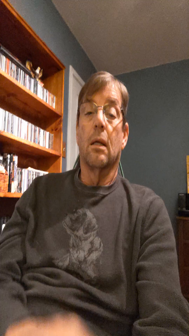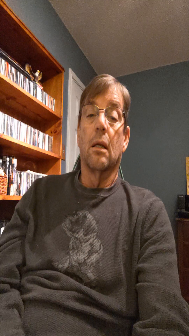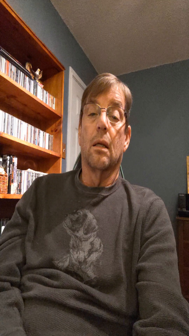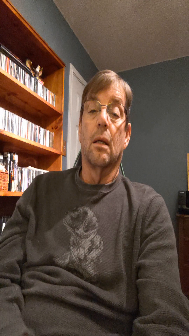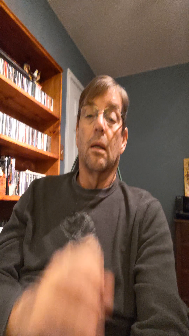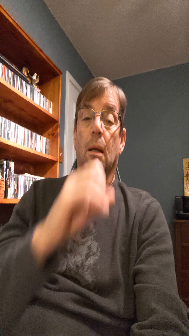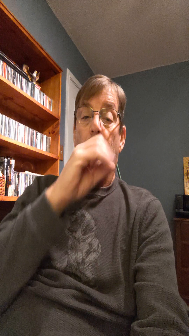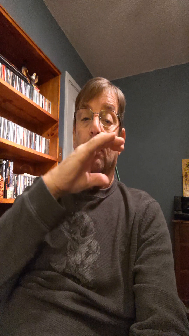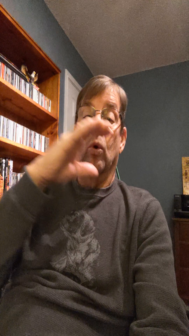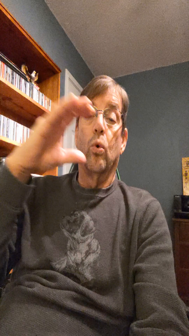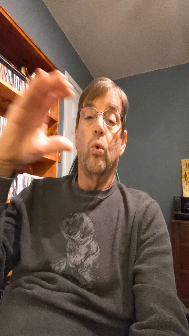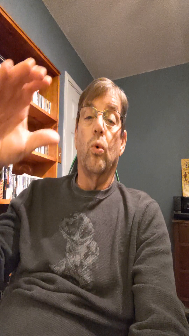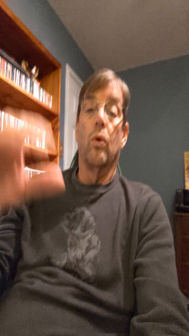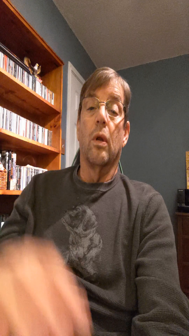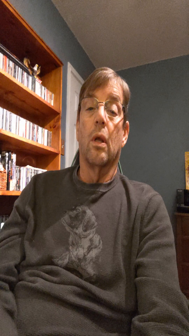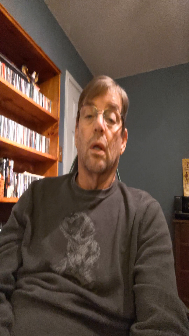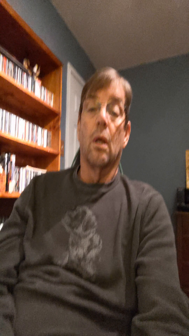balloon